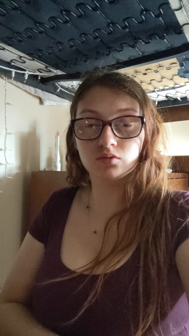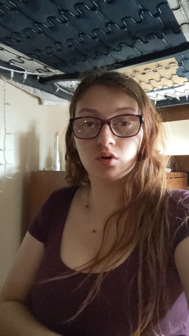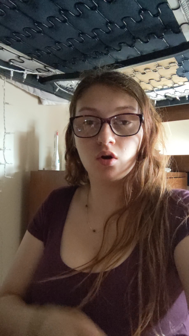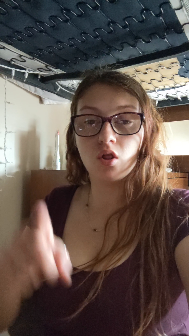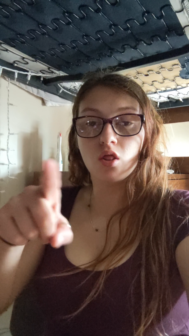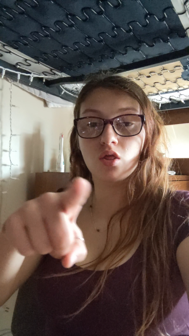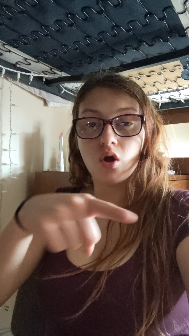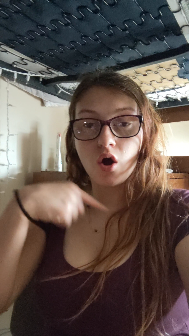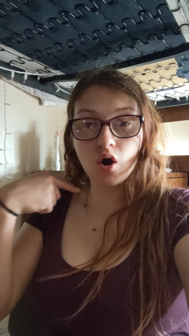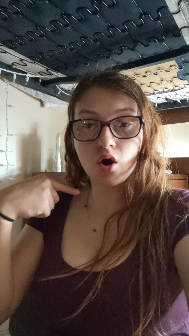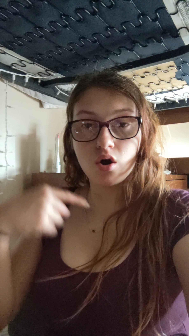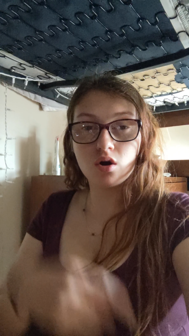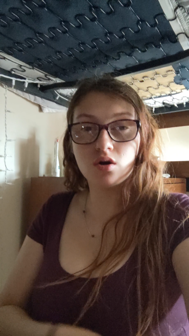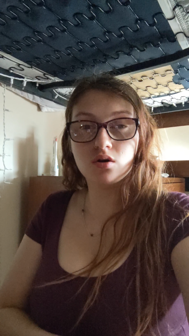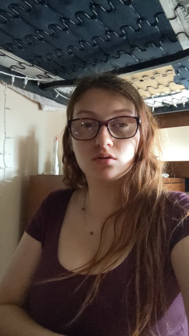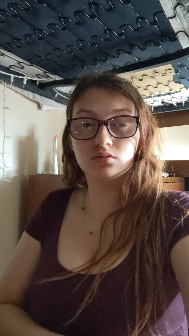long